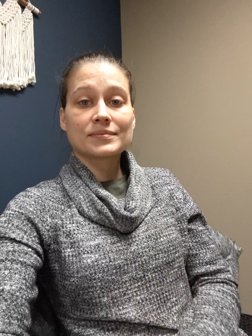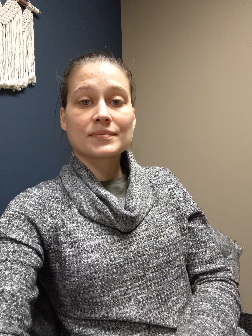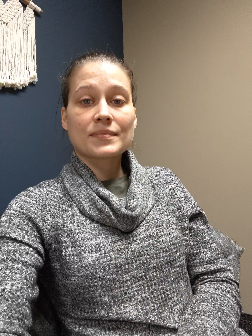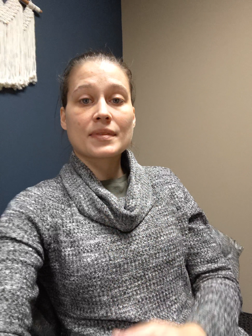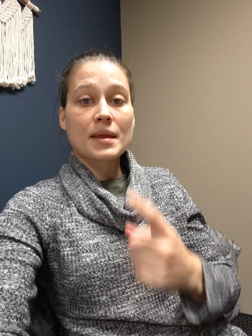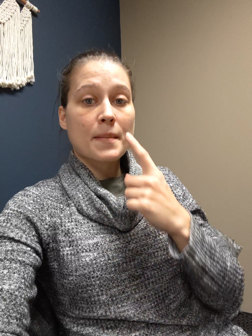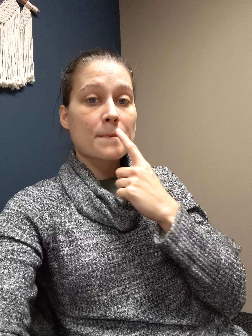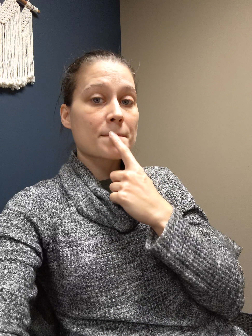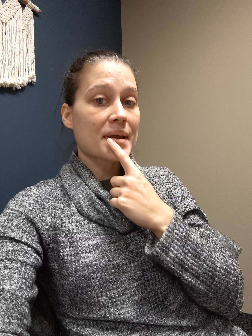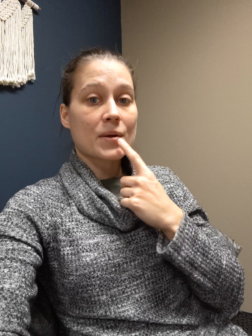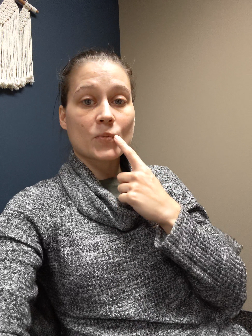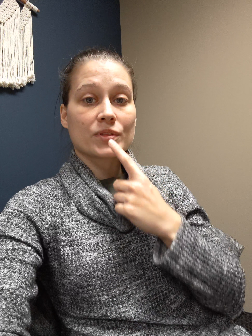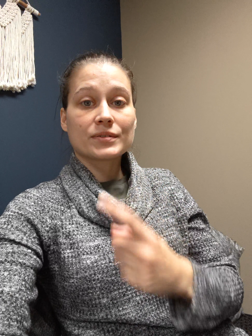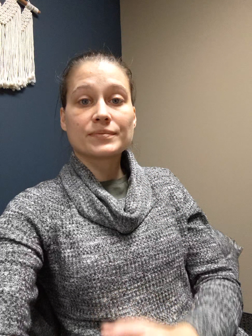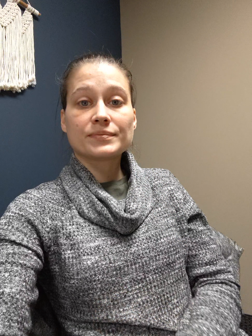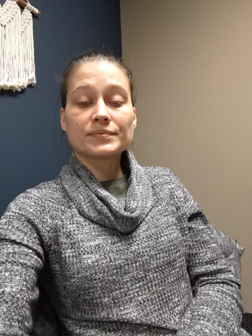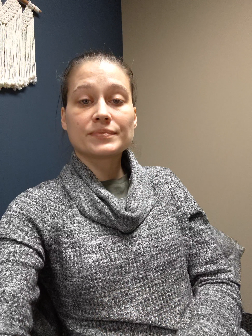mouth